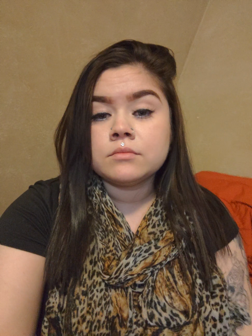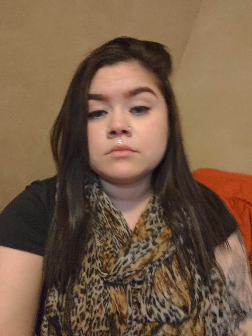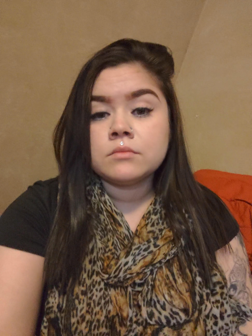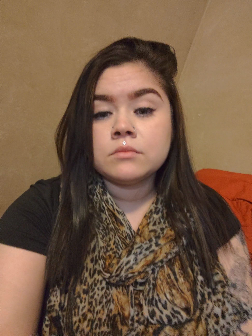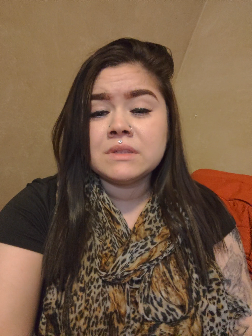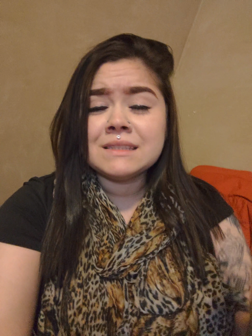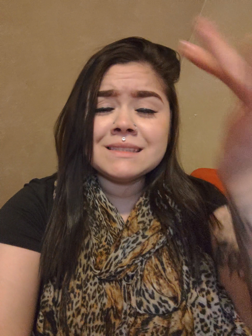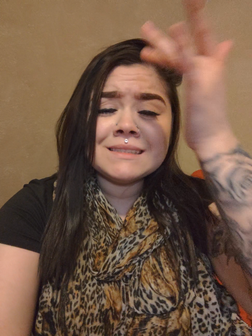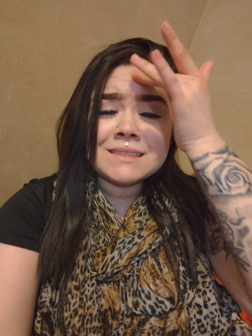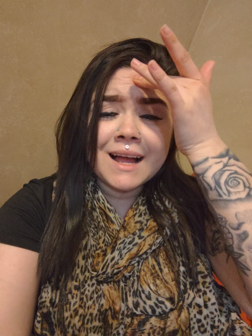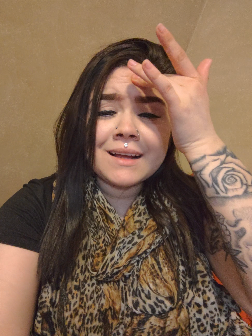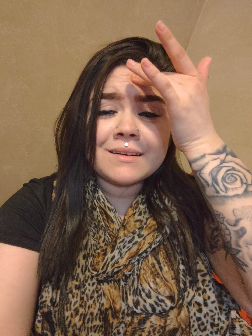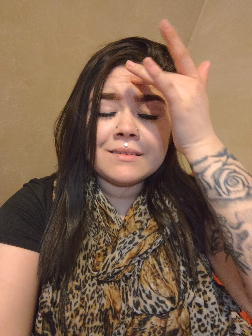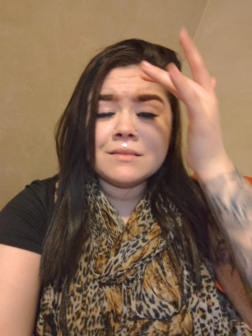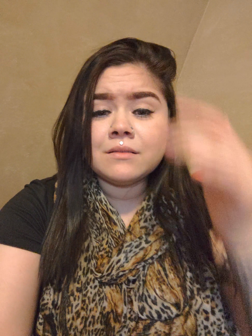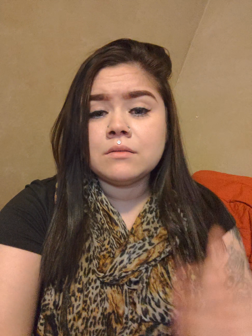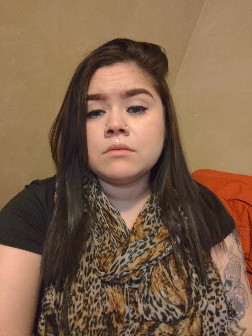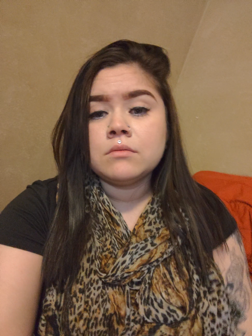sick